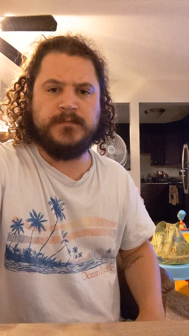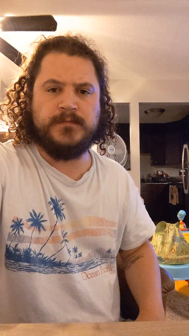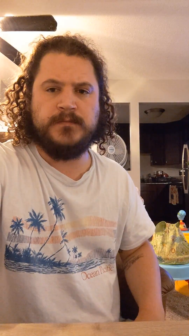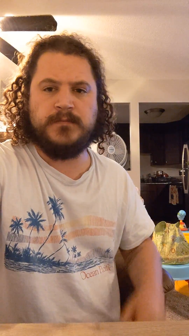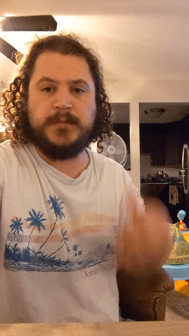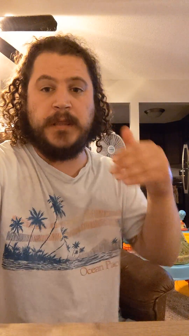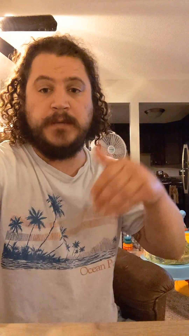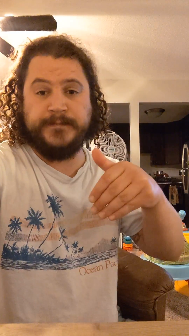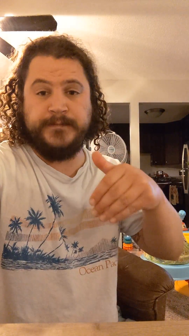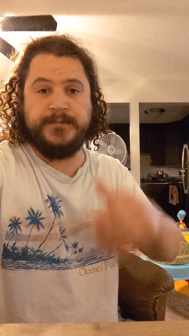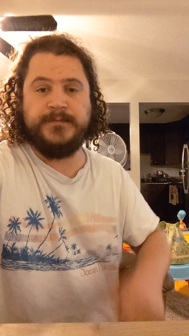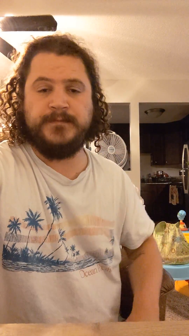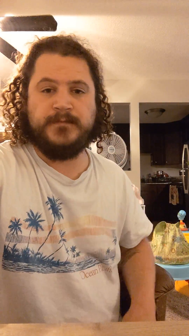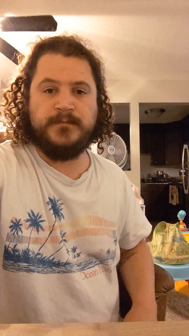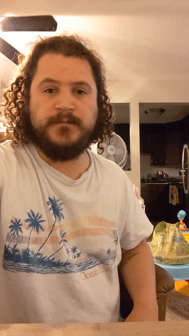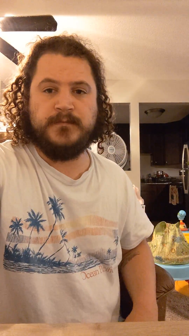night night